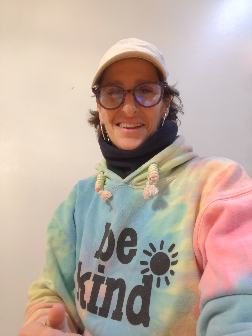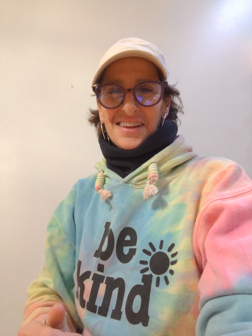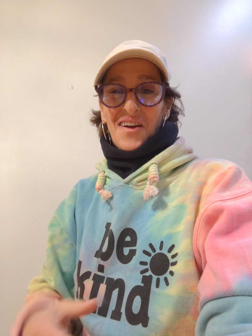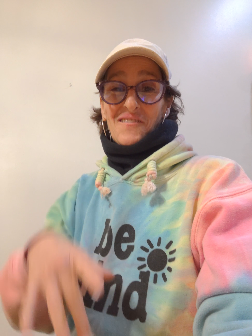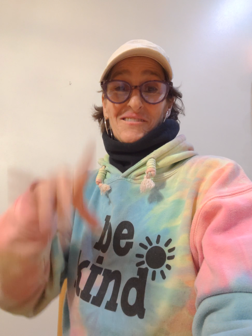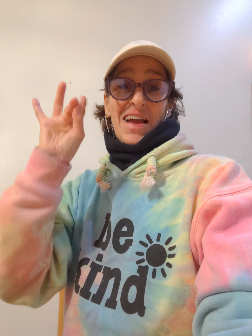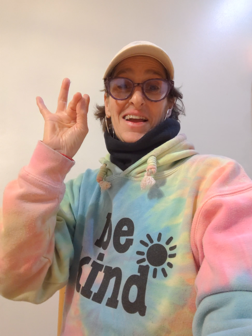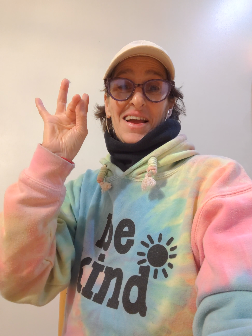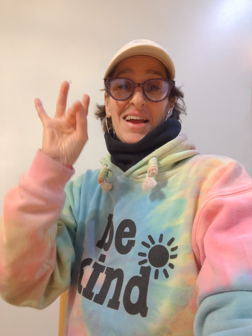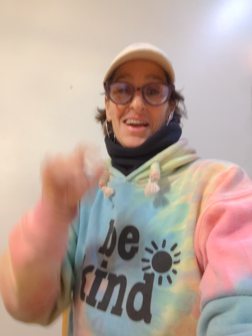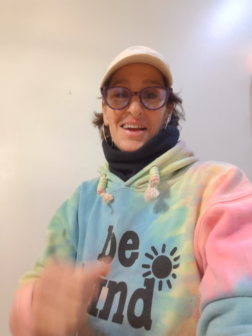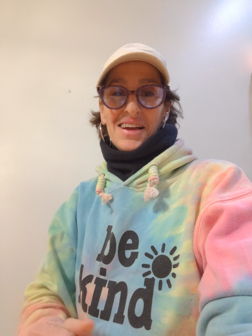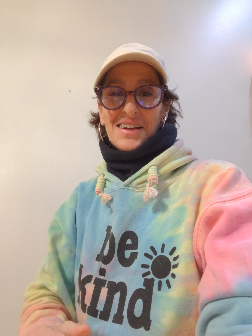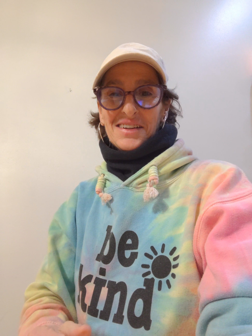find